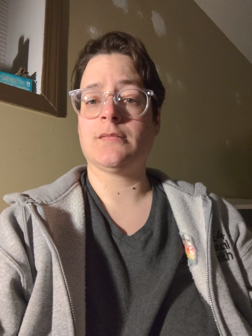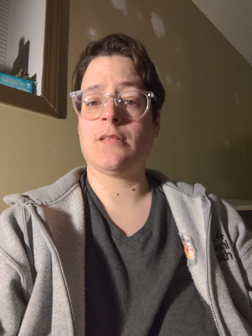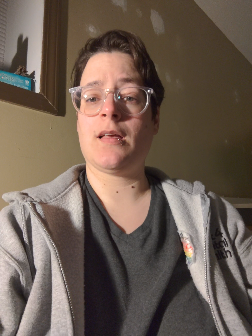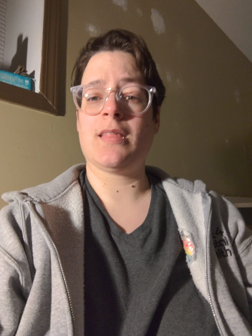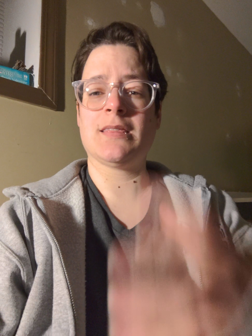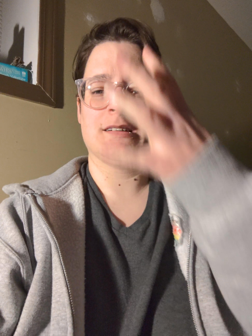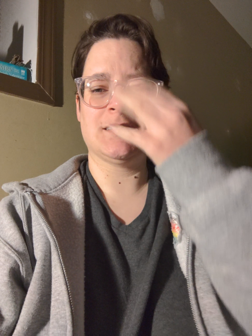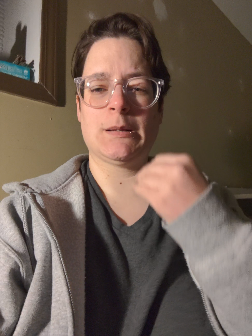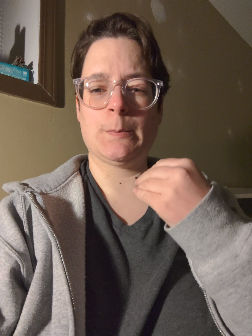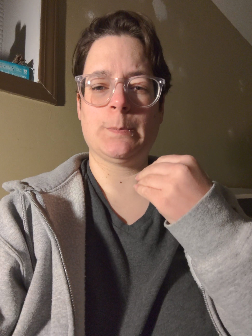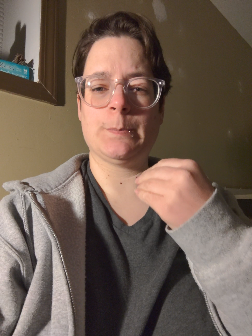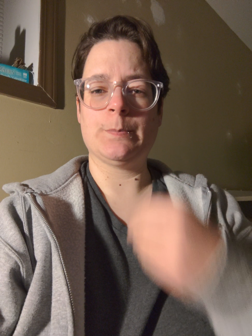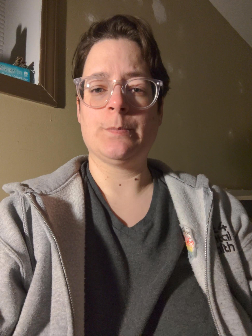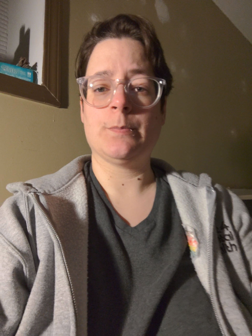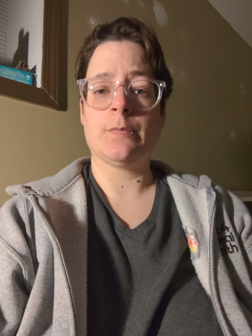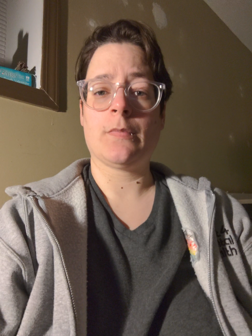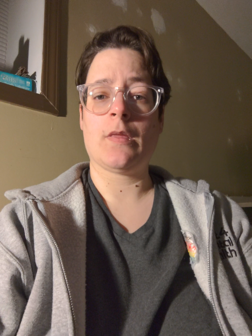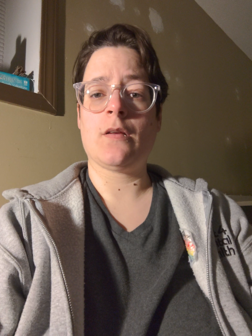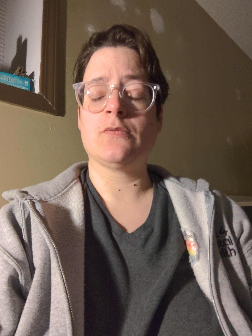sleep